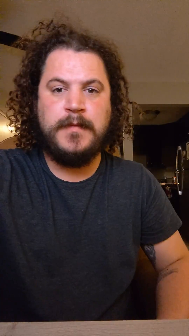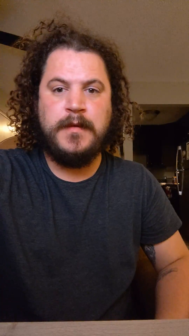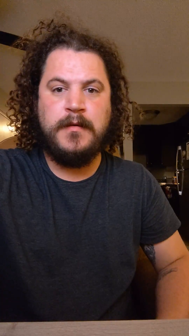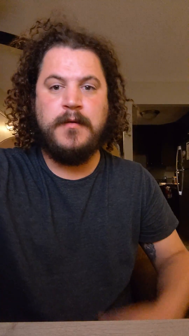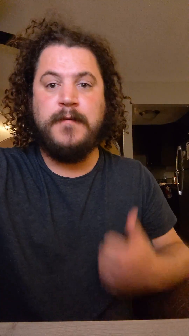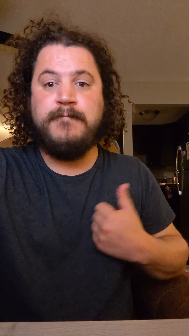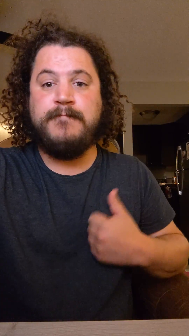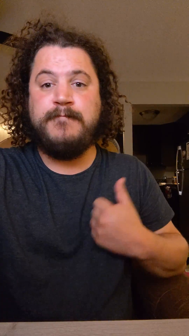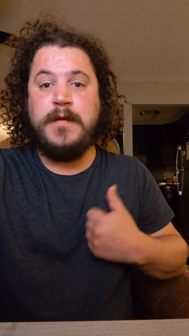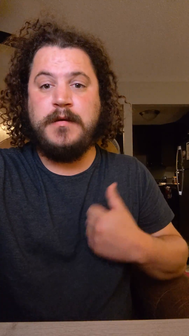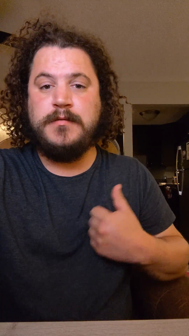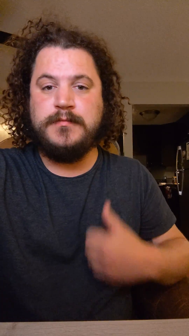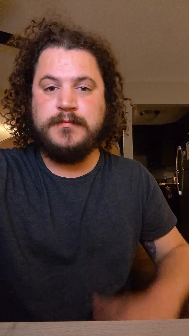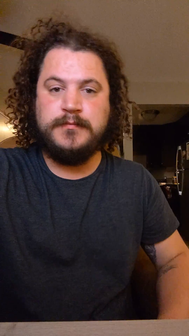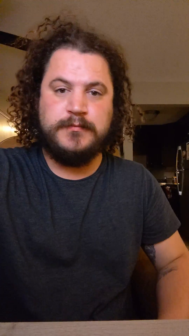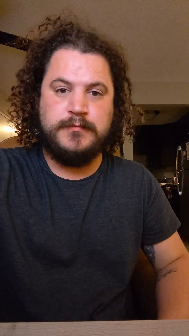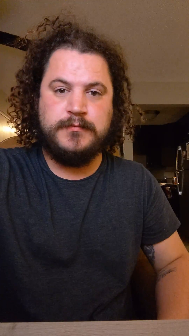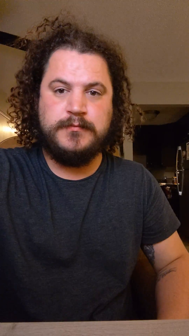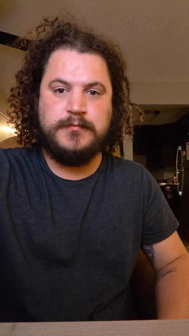bathtub